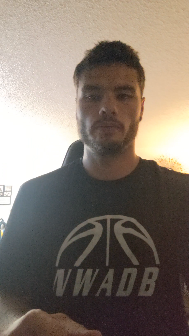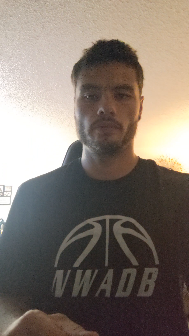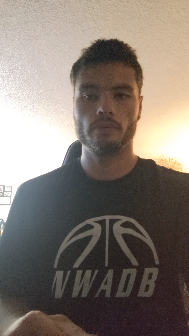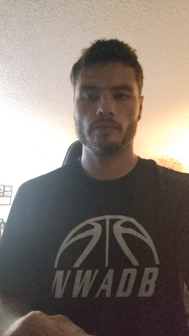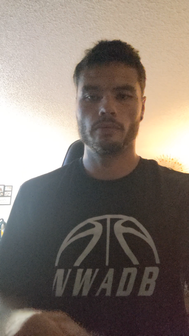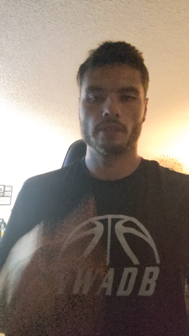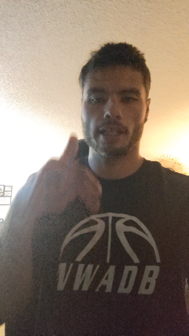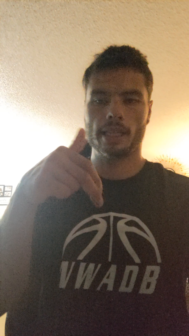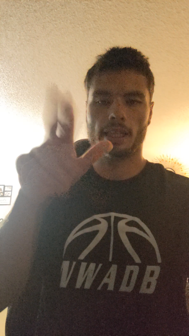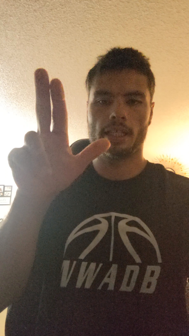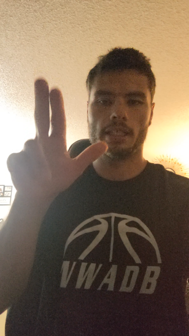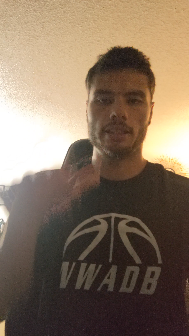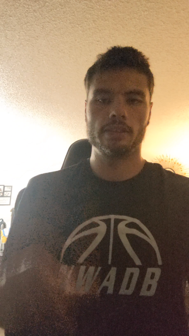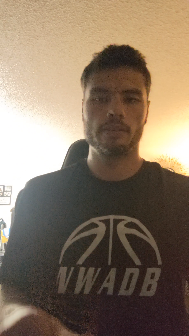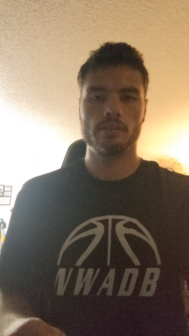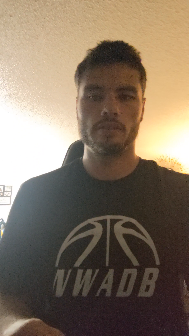lick